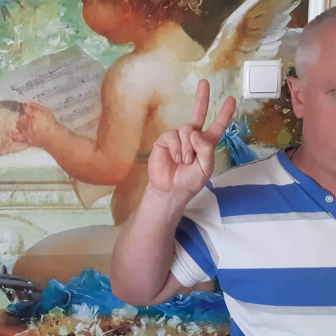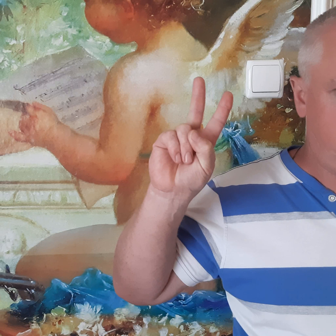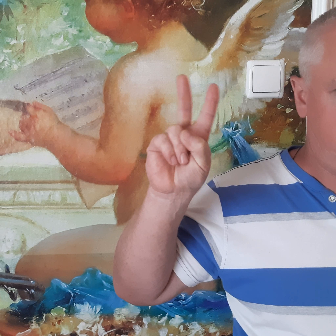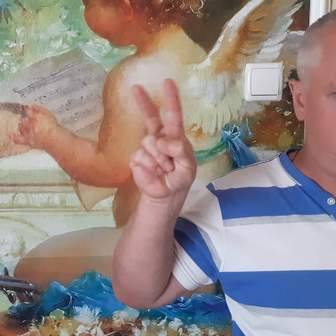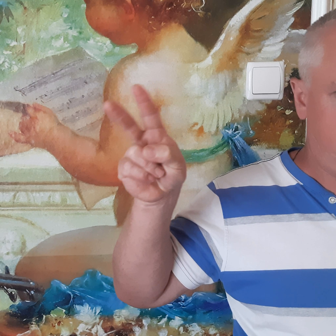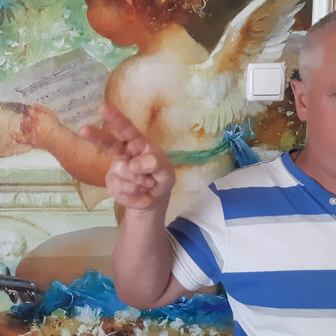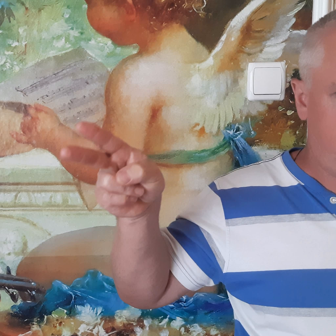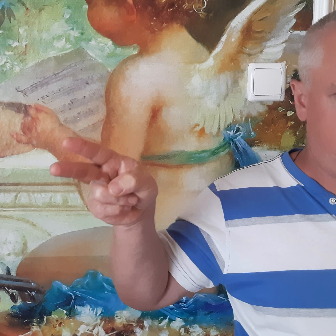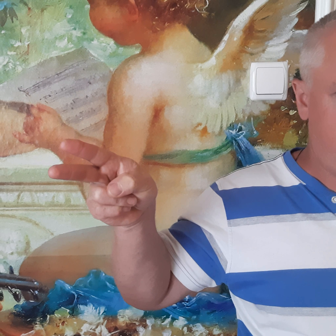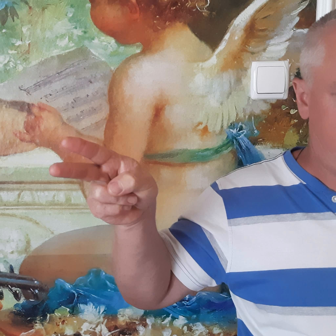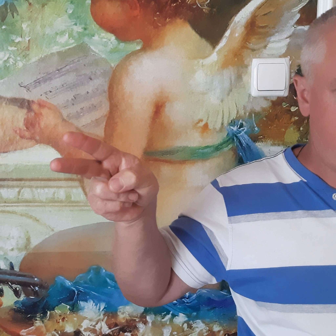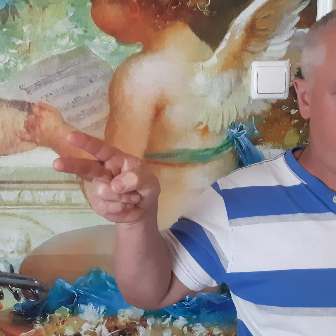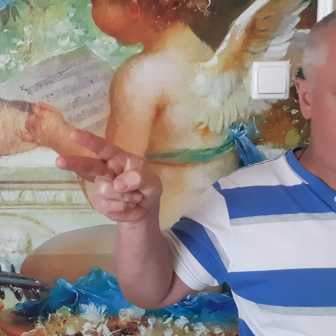К